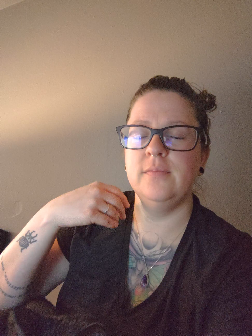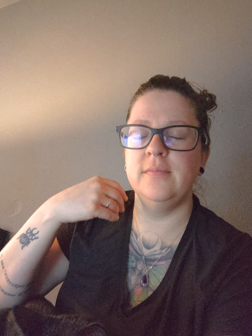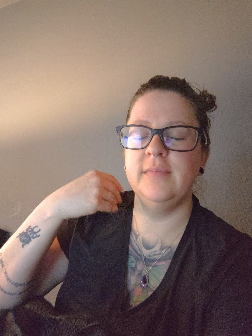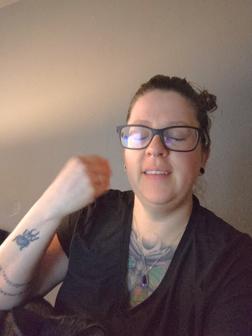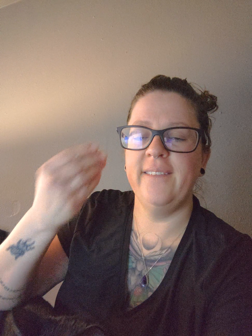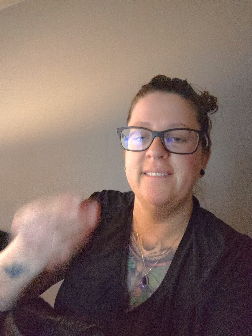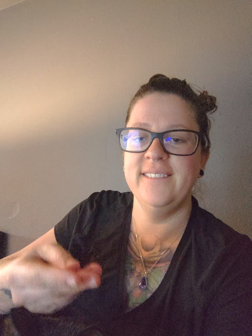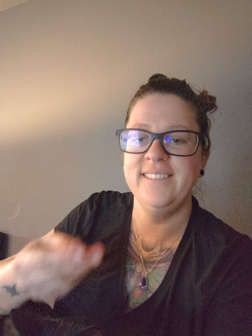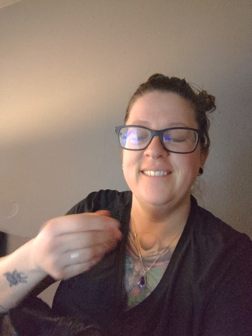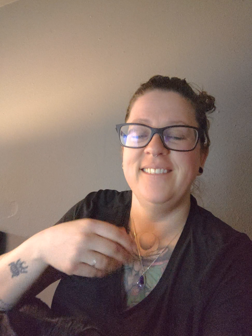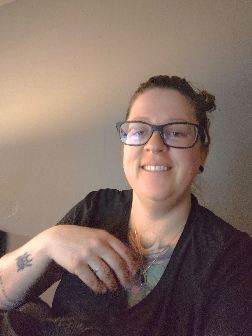give